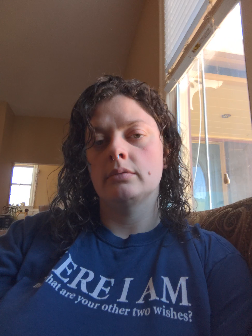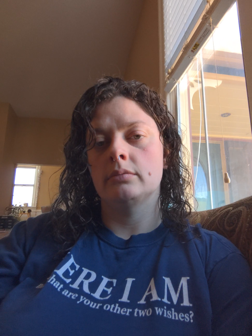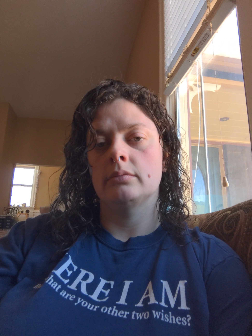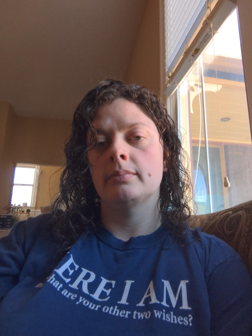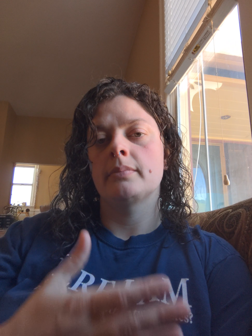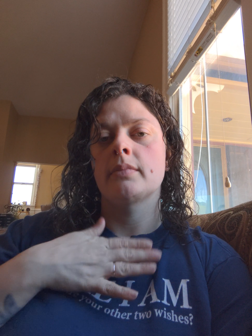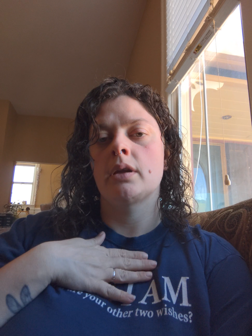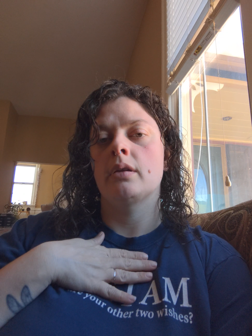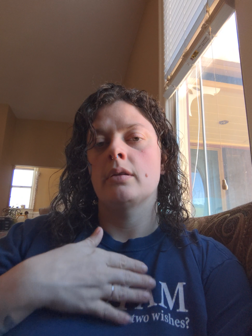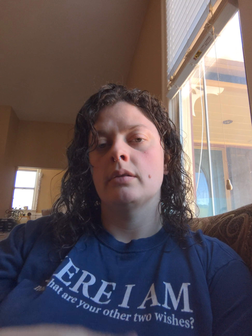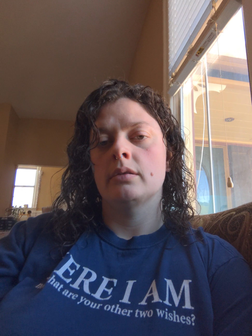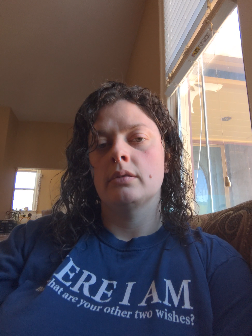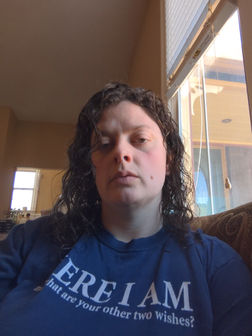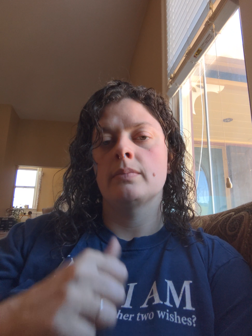my